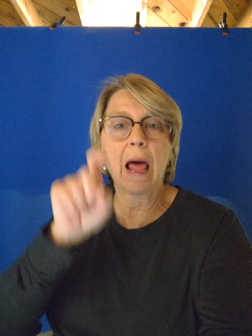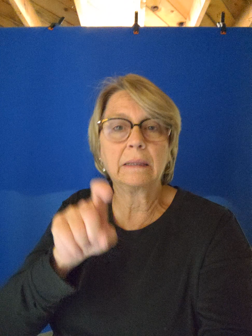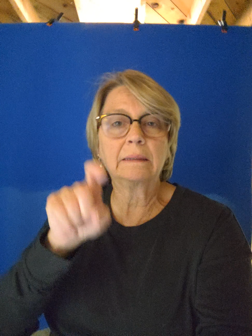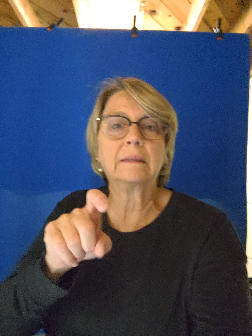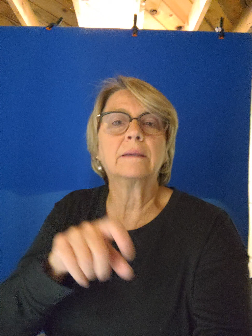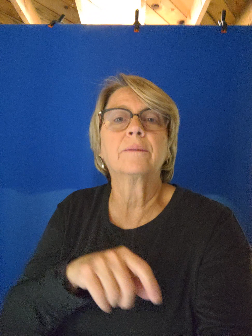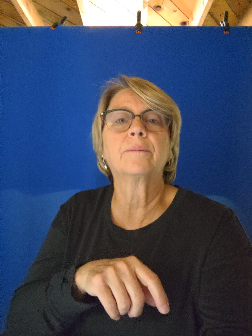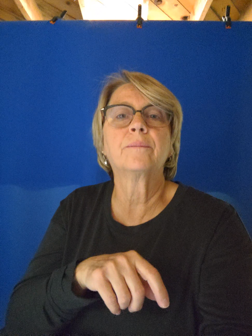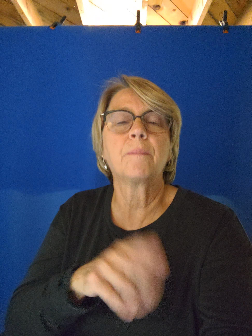closet